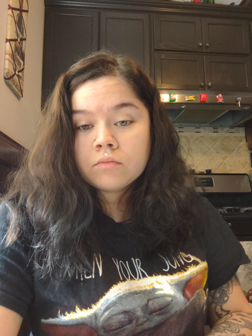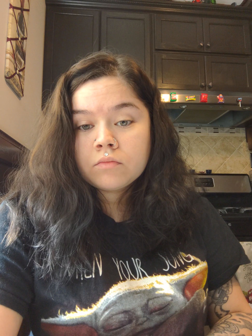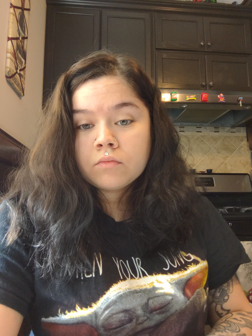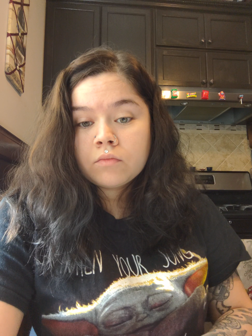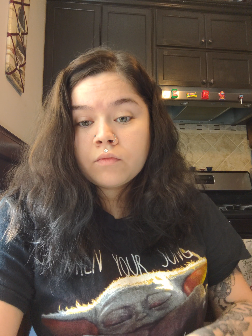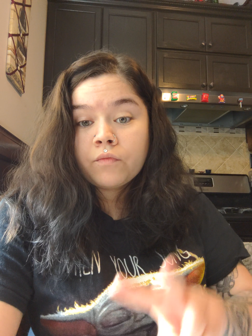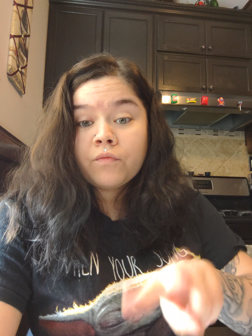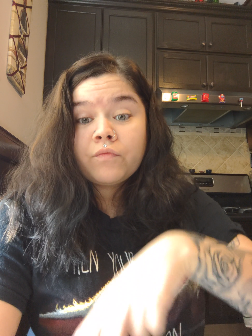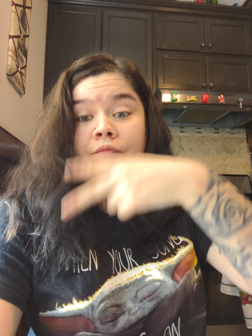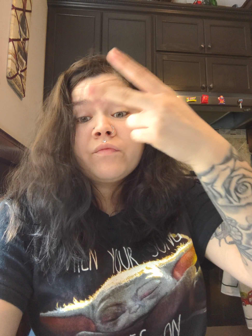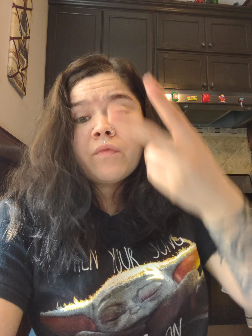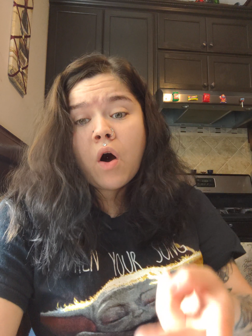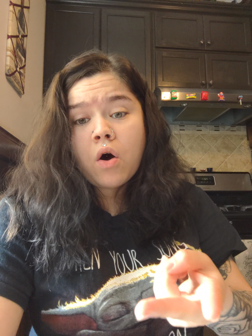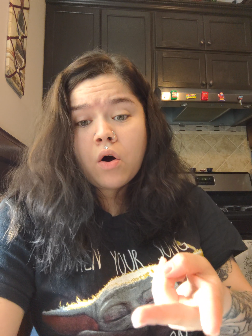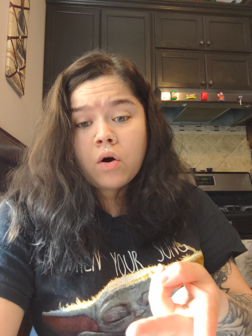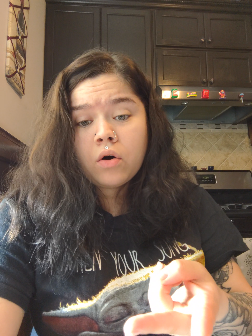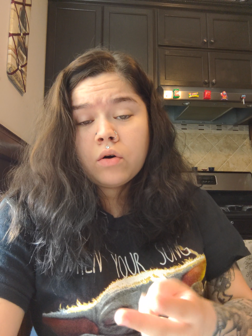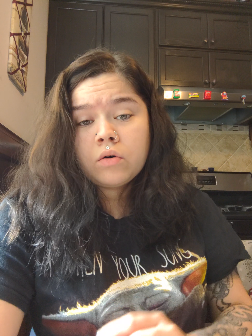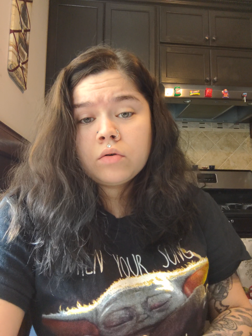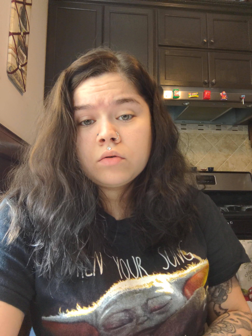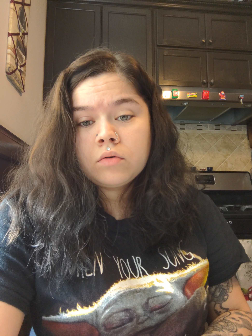fall